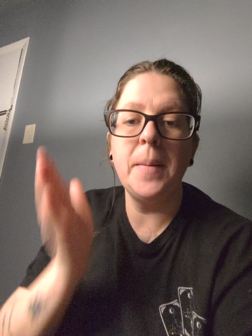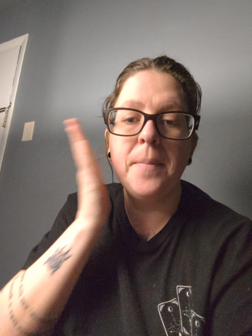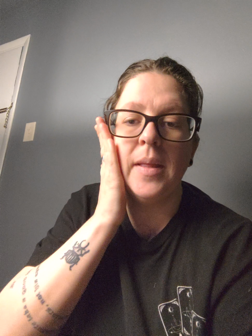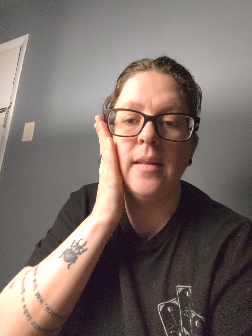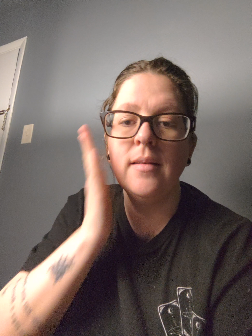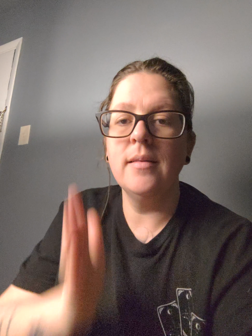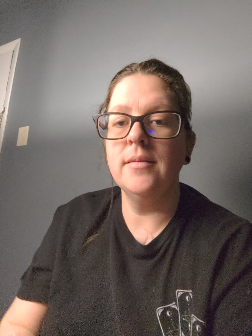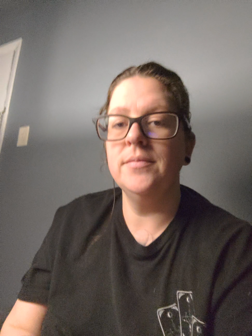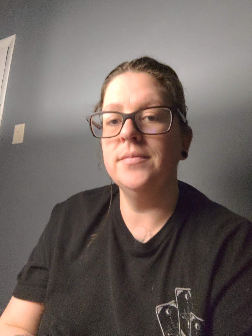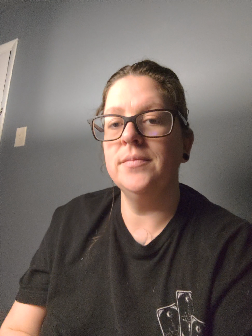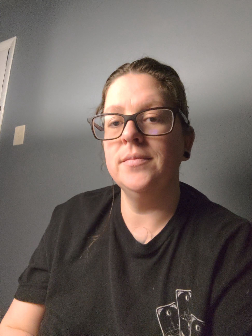bed